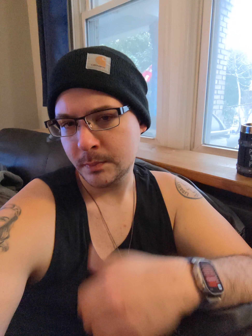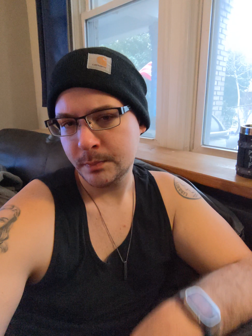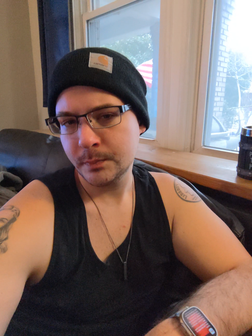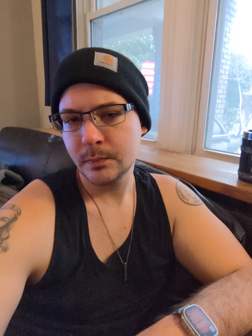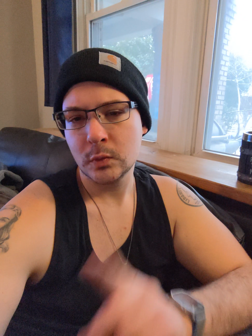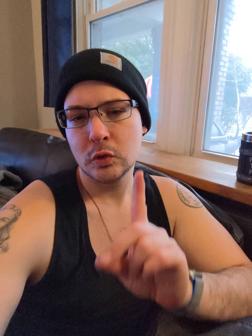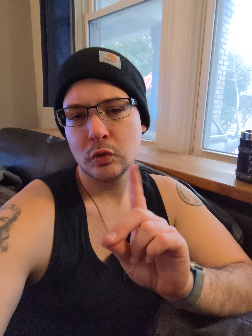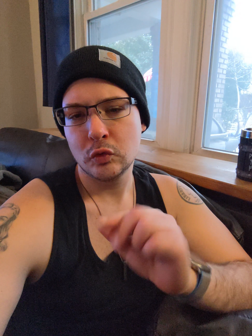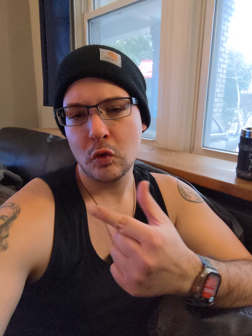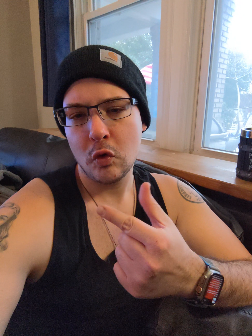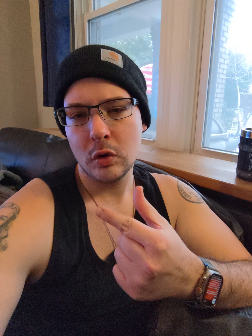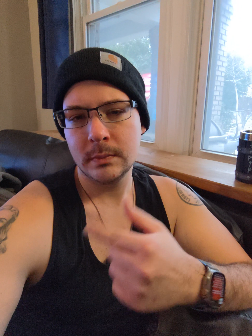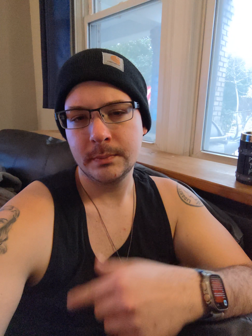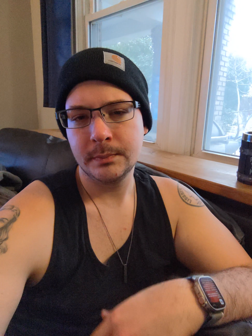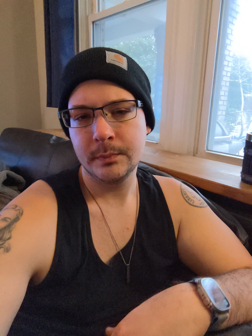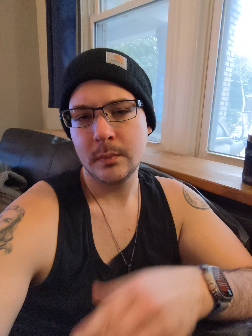dog